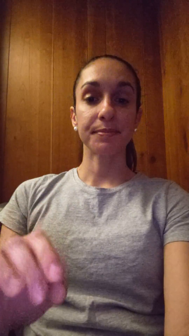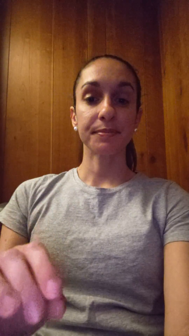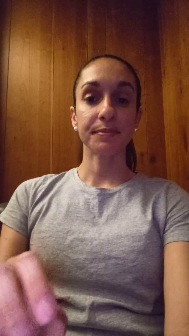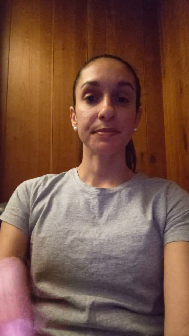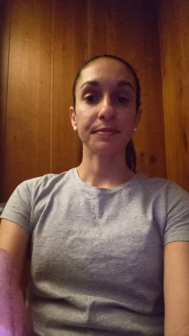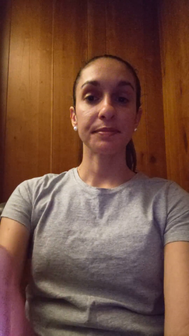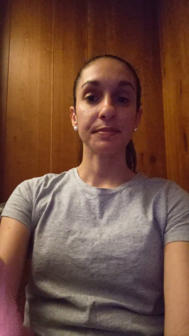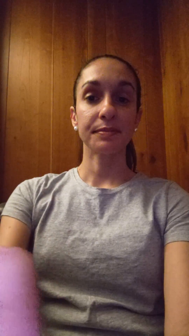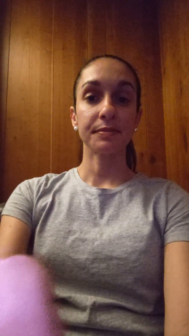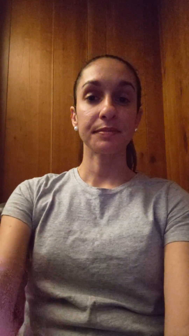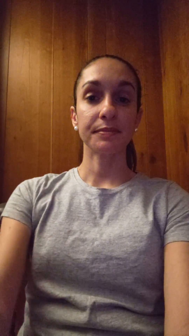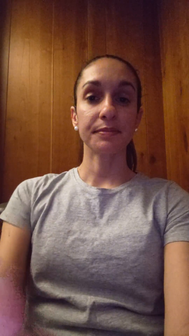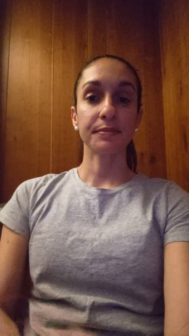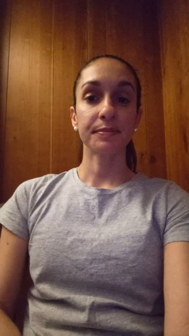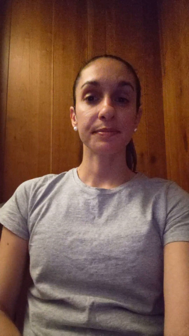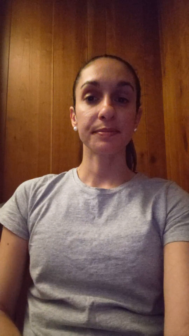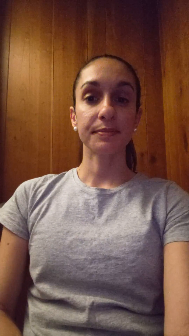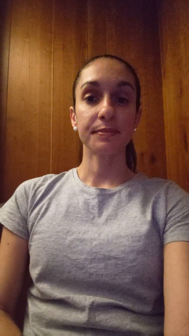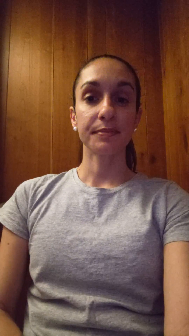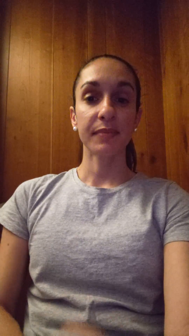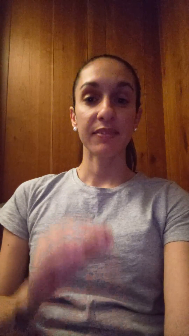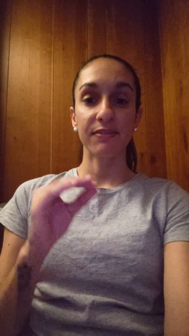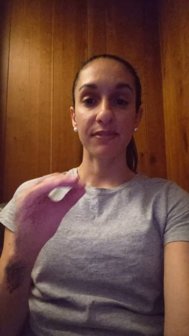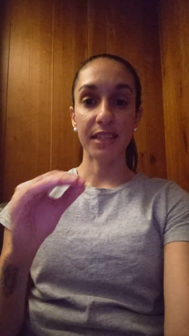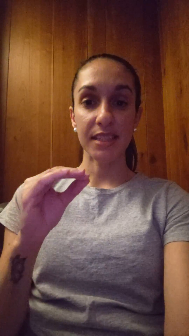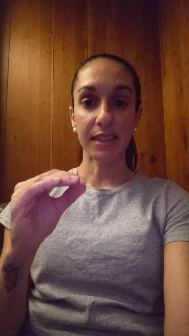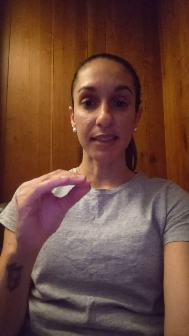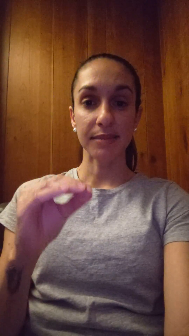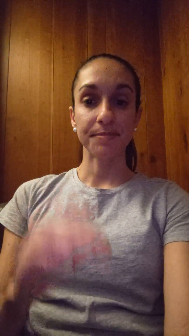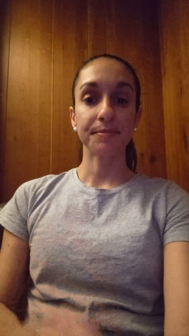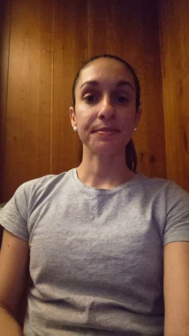fix